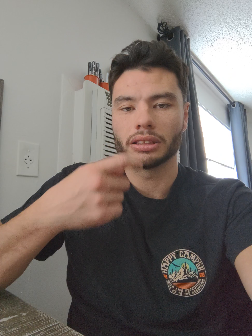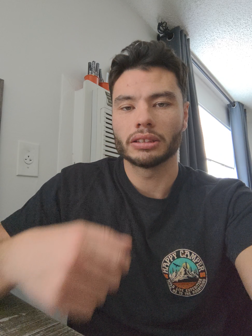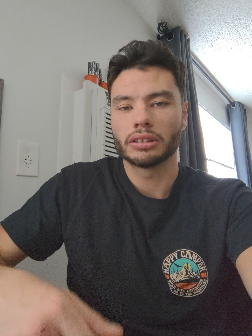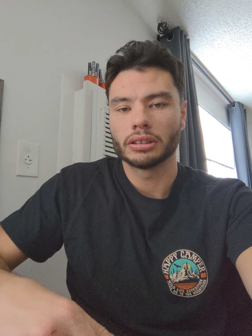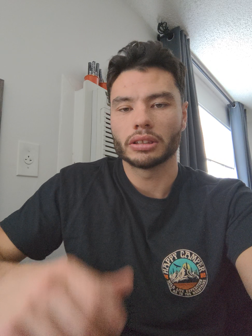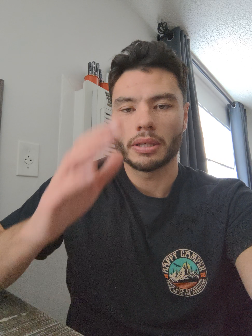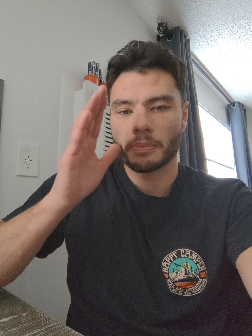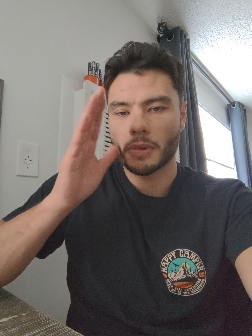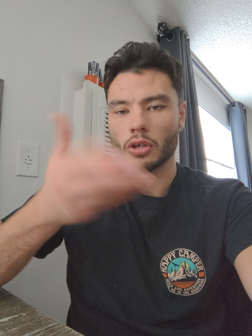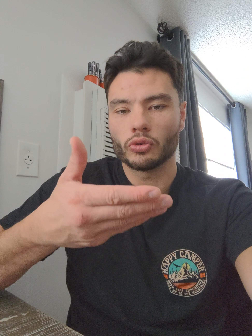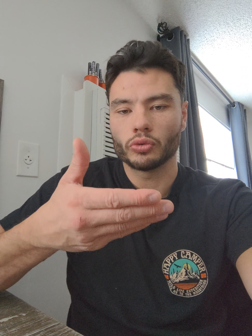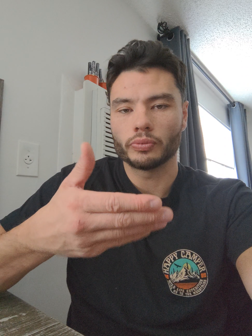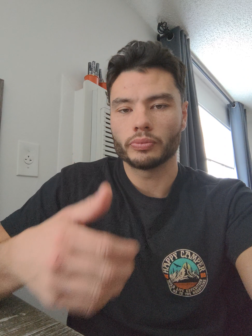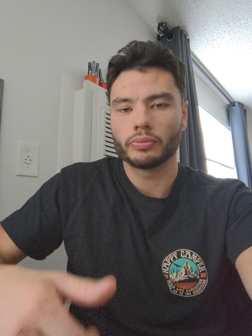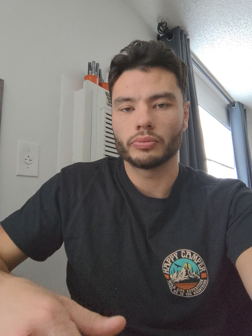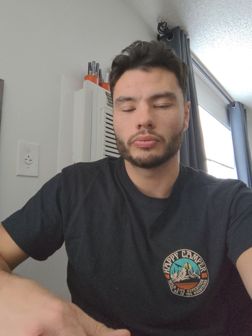bedroom